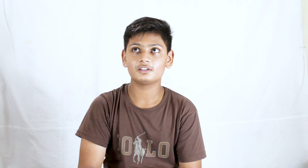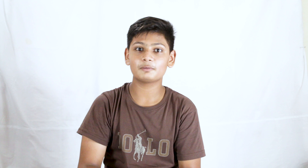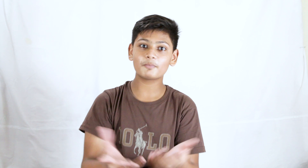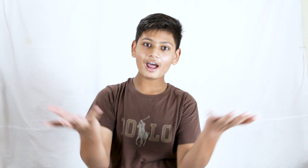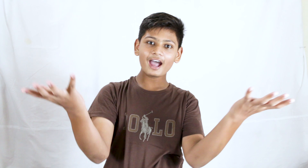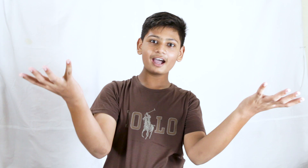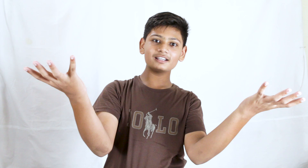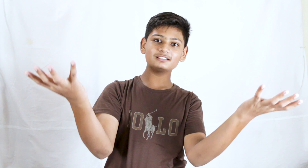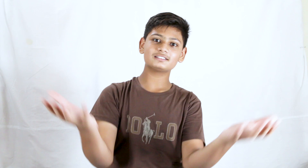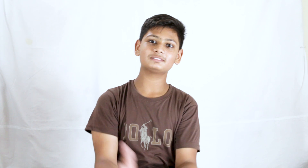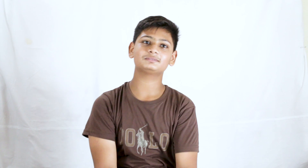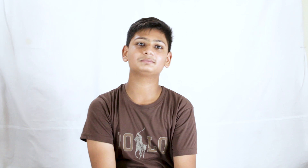surprise